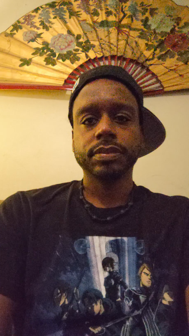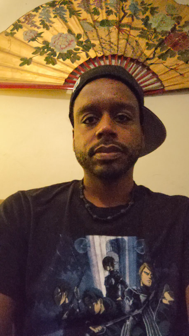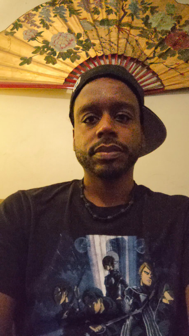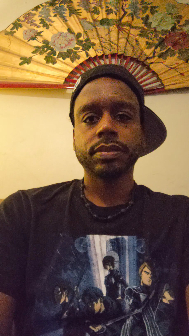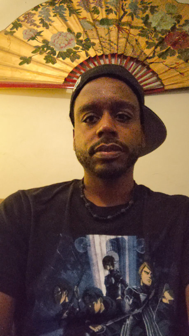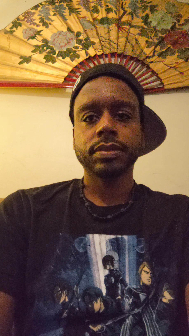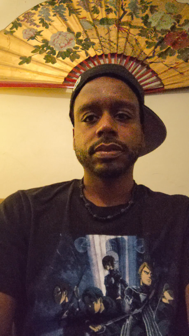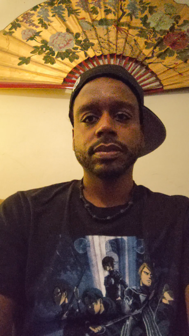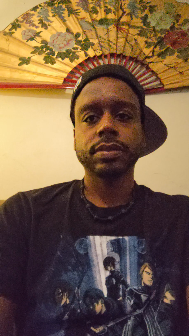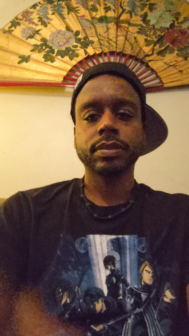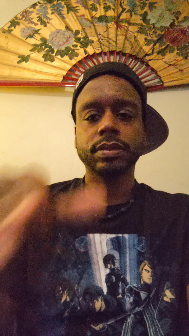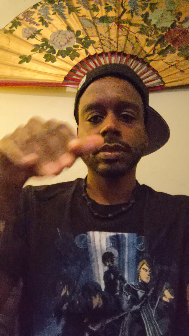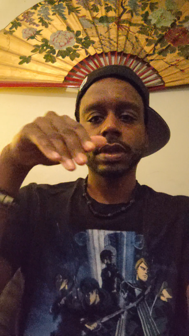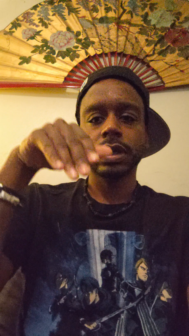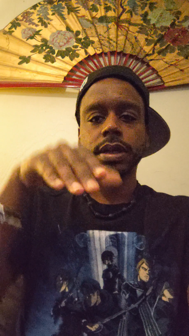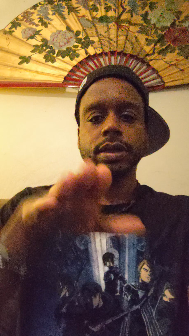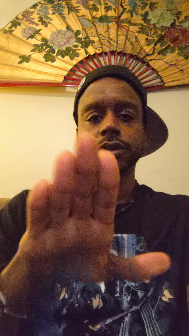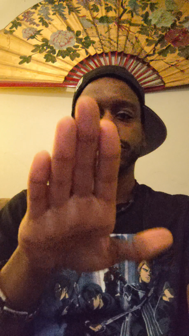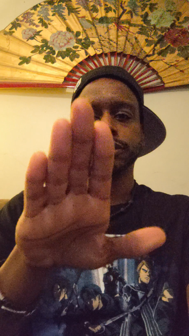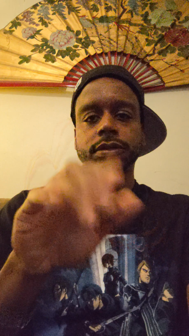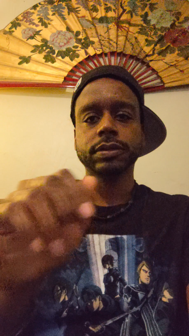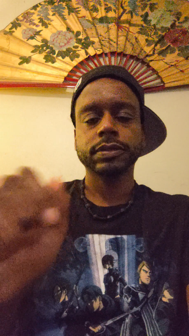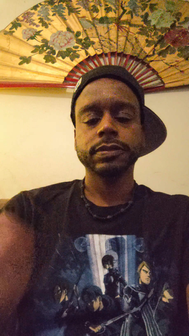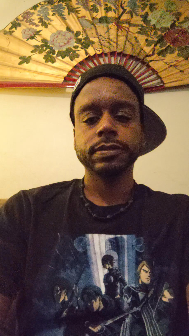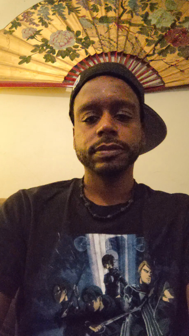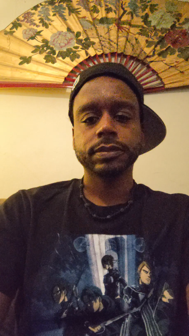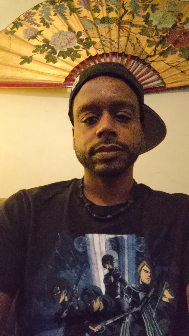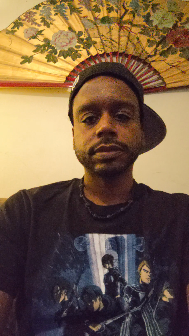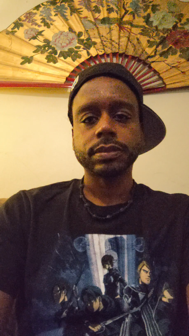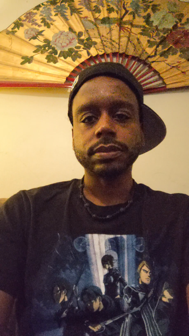enter